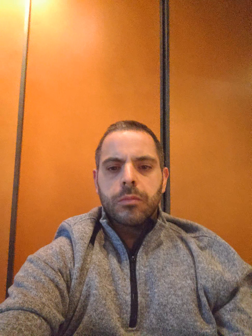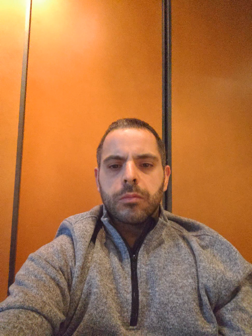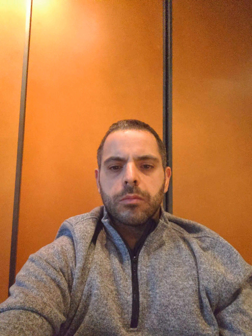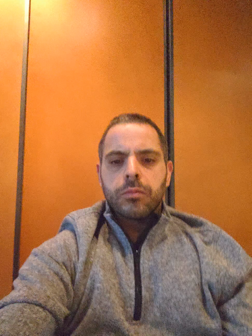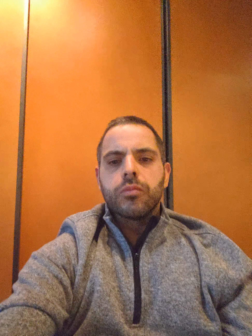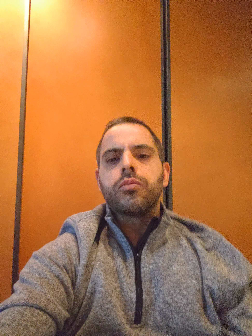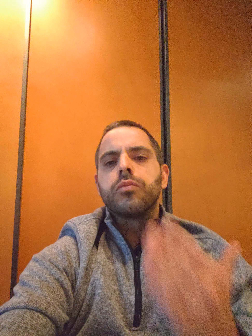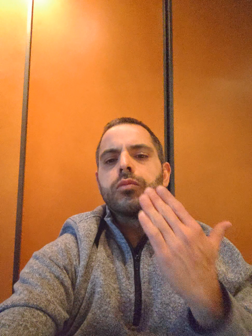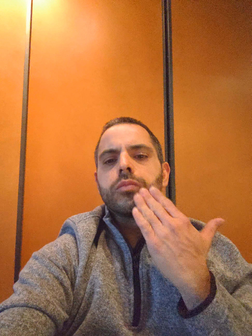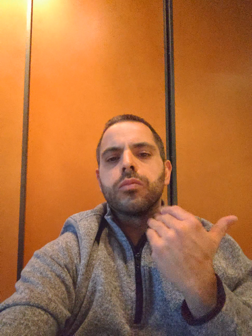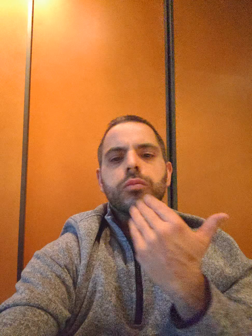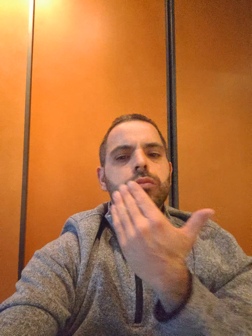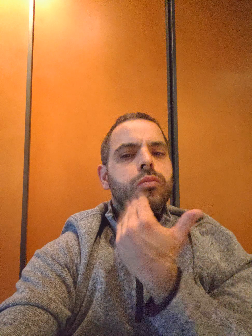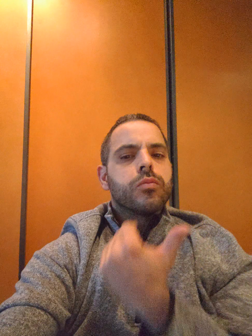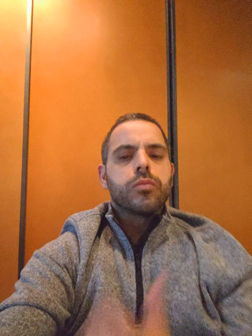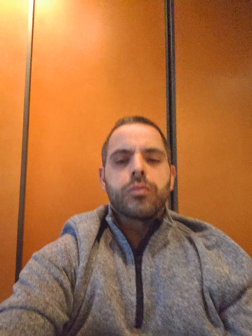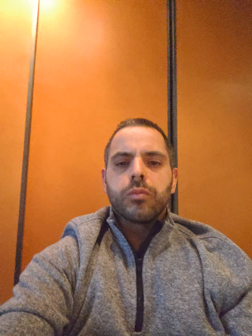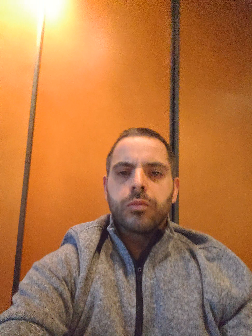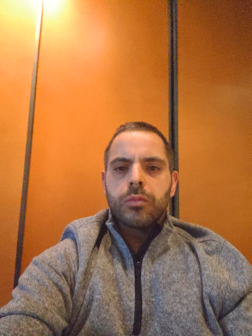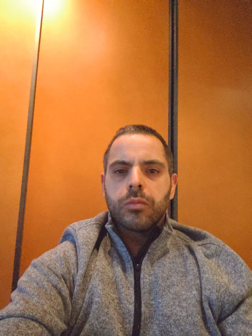napkin